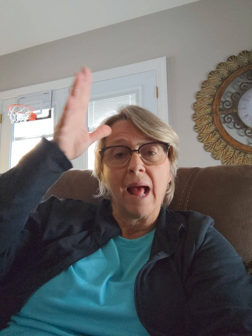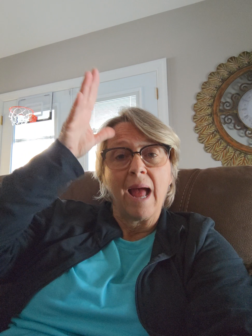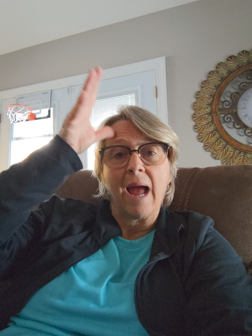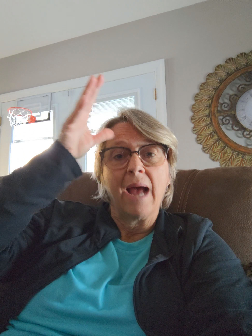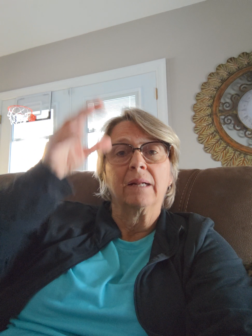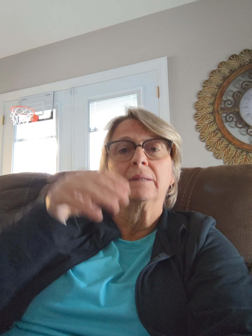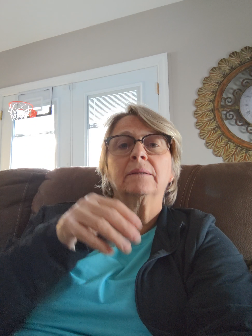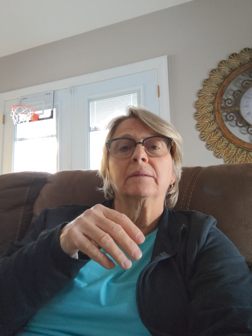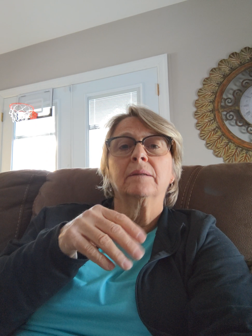dad